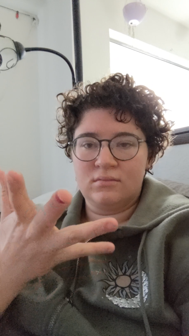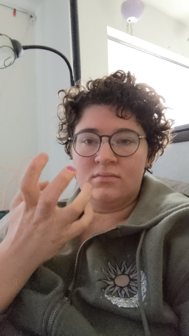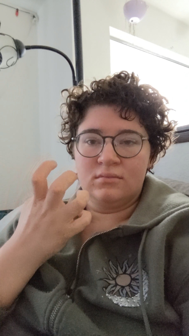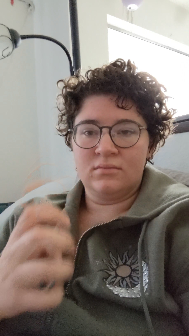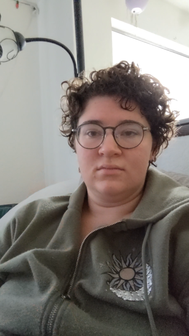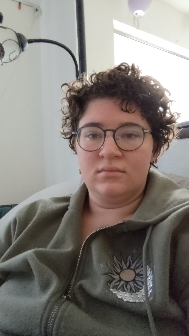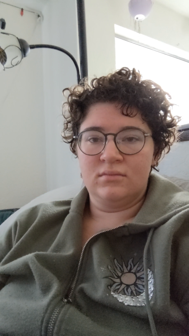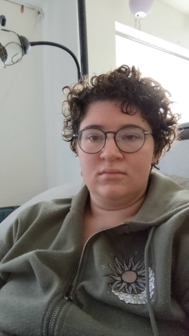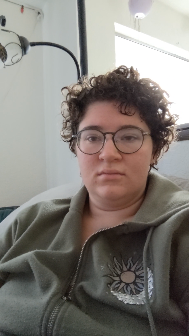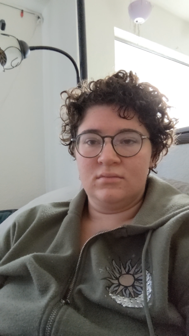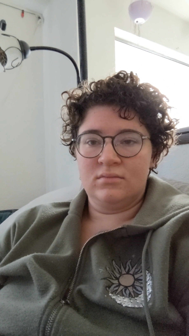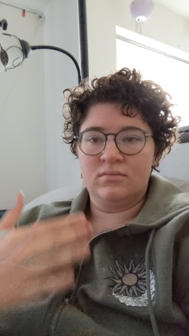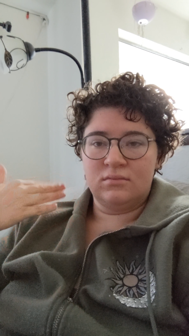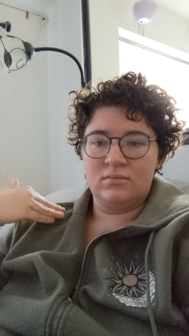shoulder